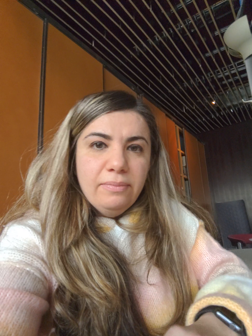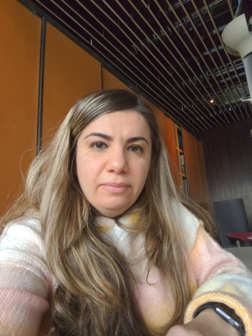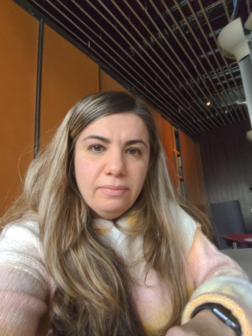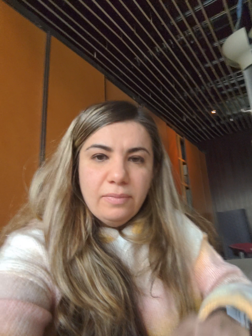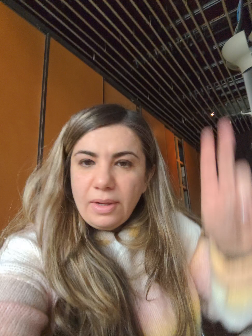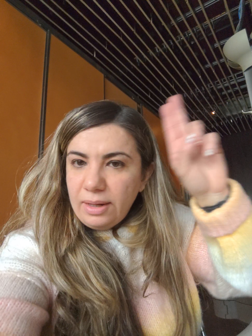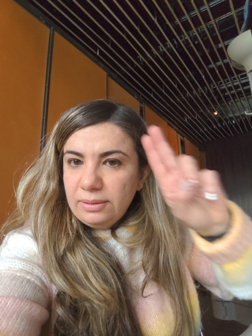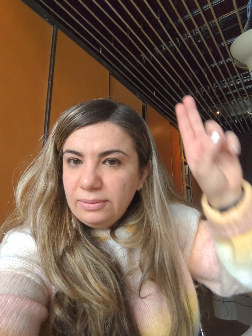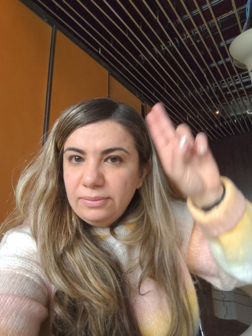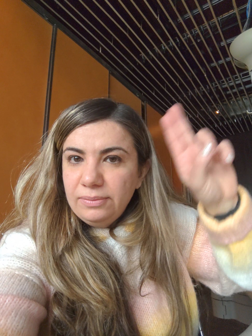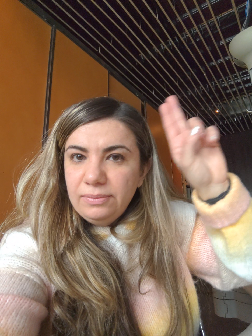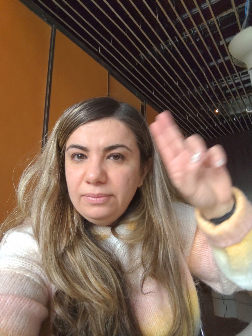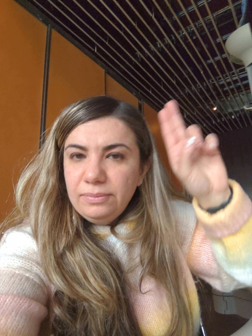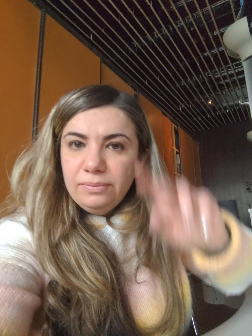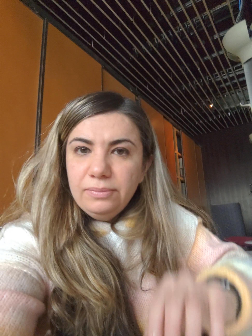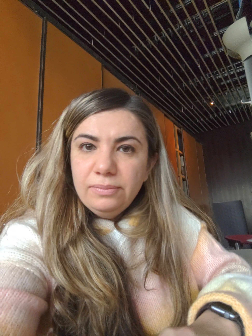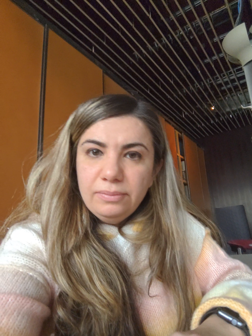uncle